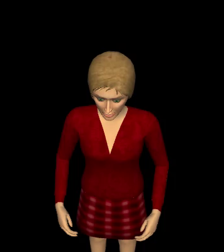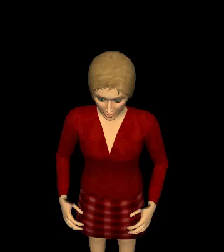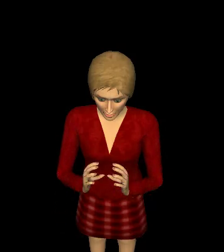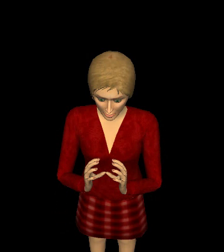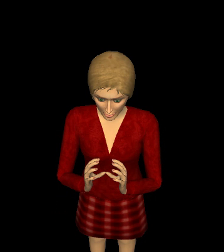أرض